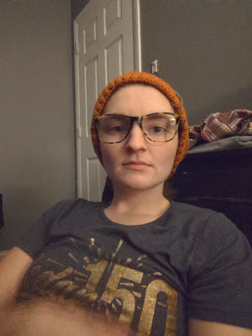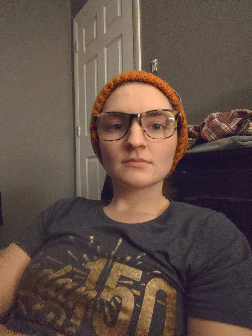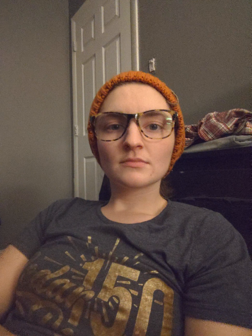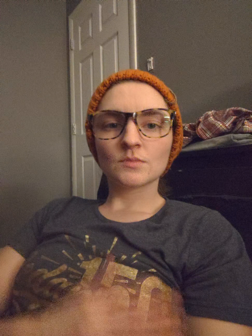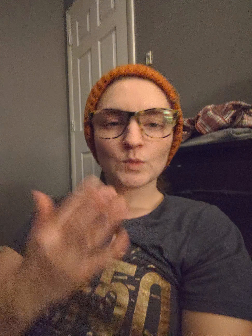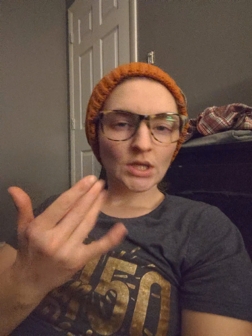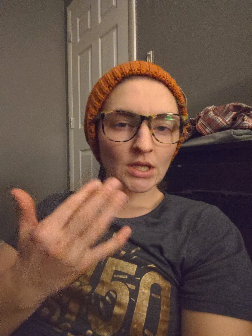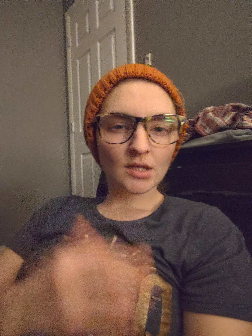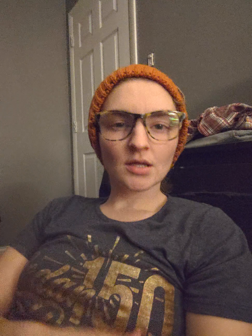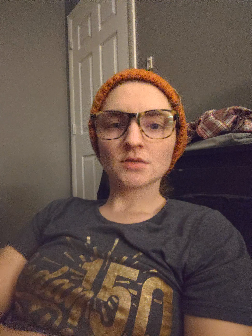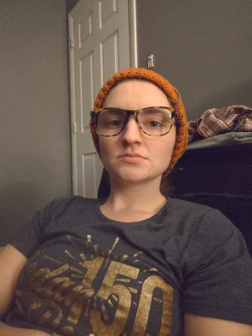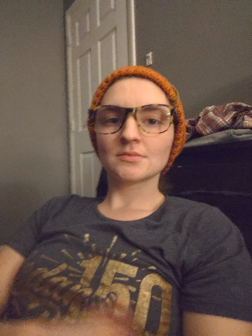wait